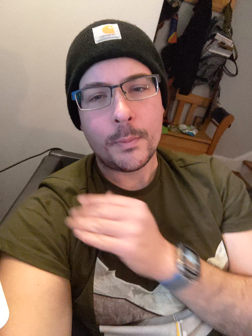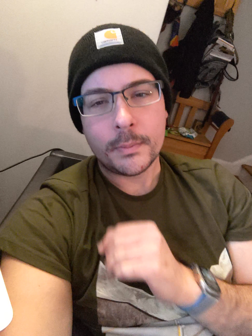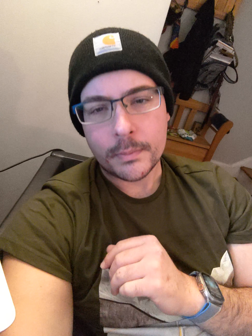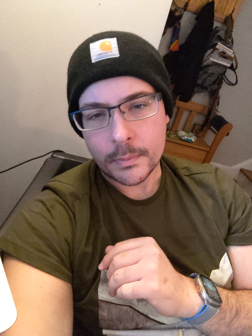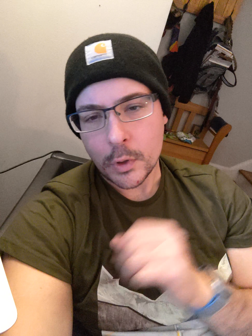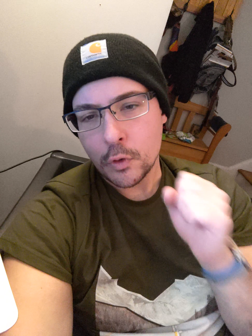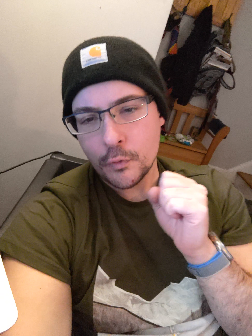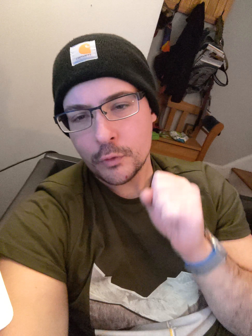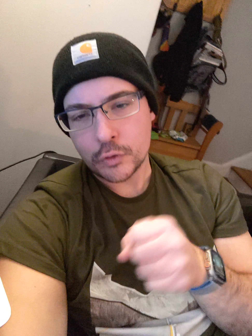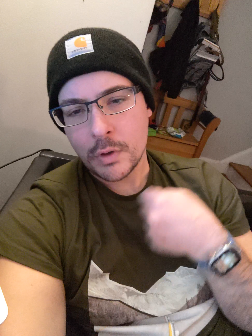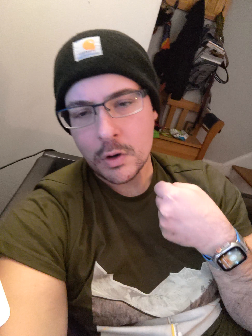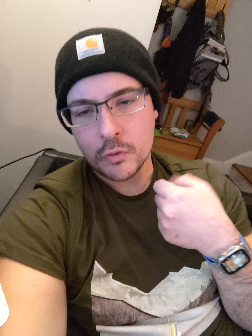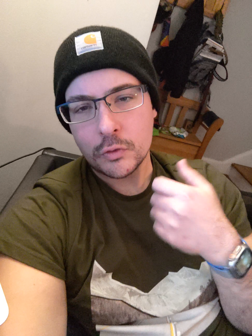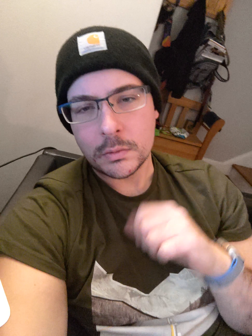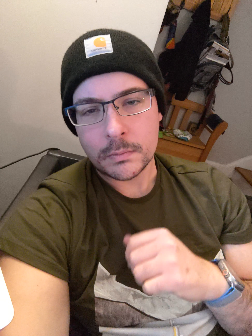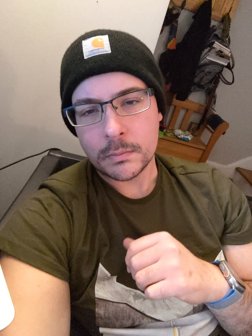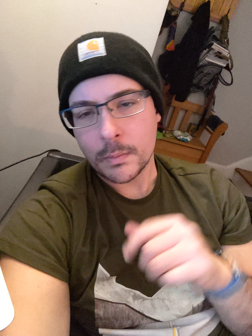refrigerator